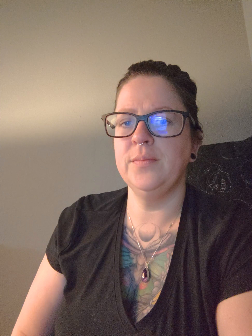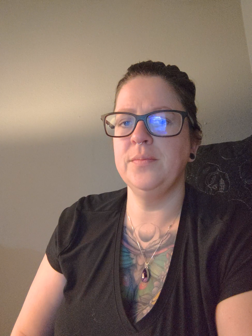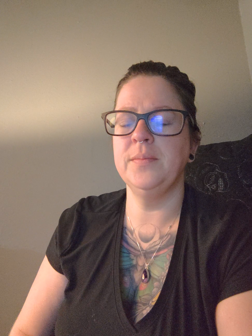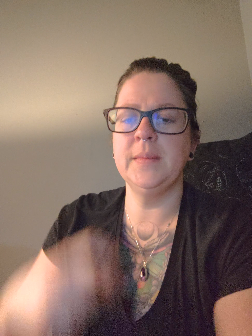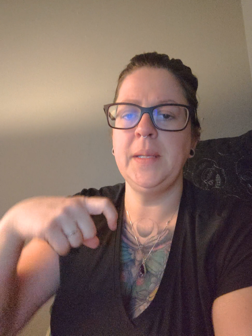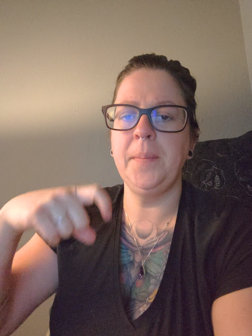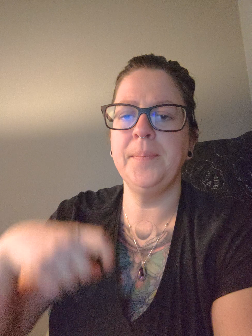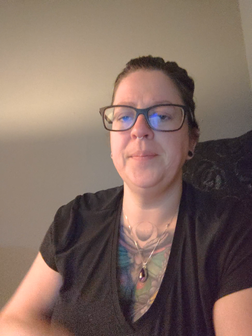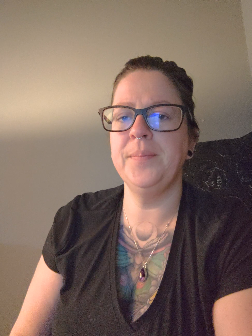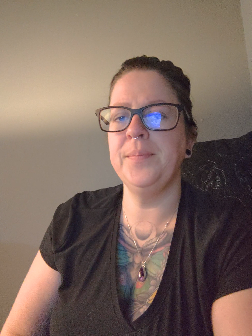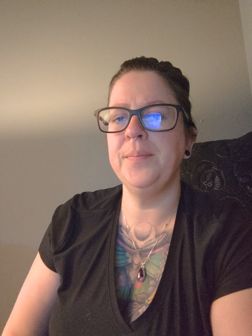time